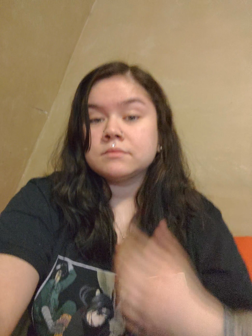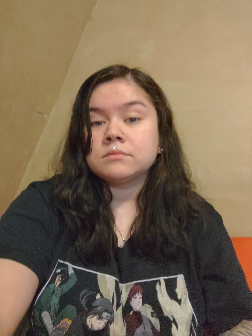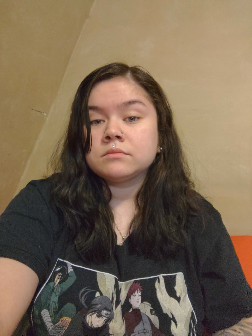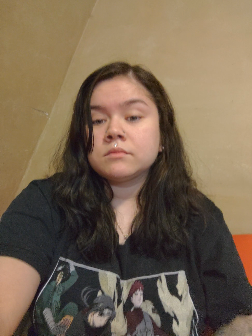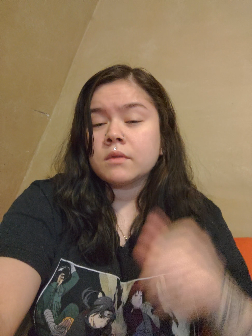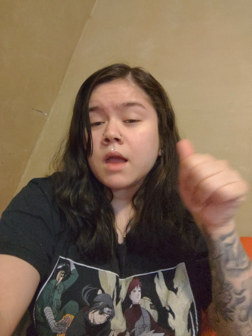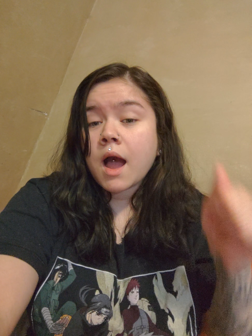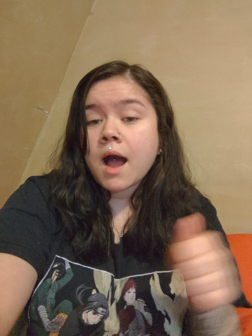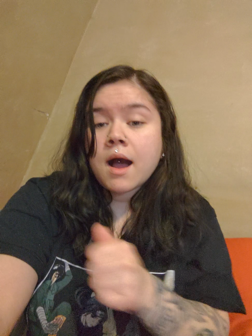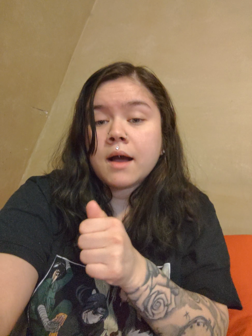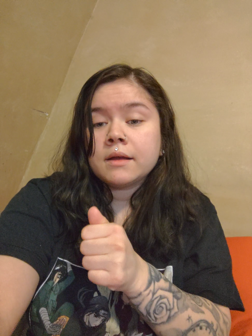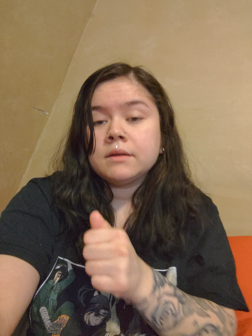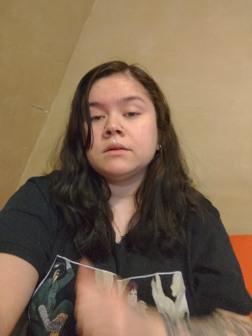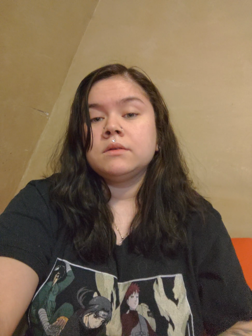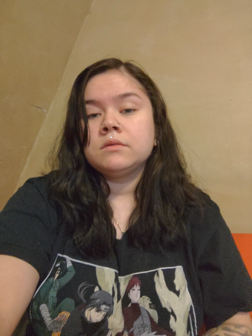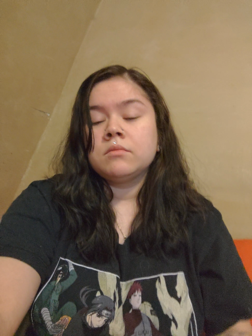hide